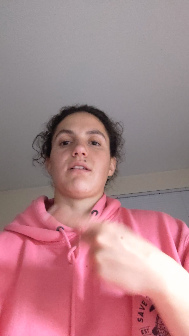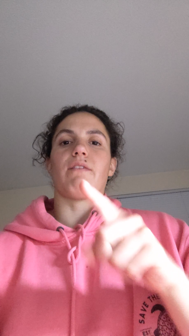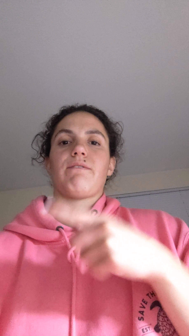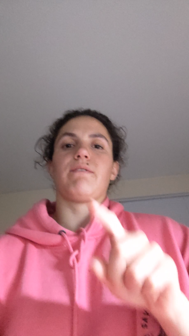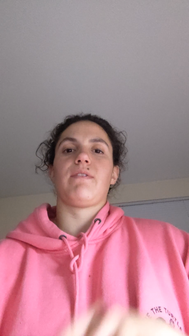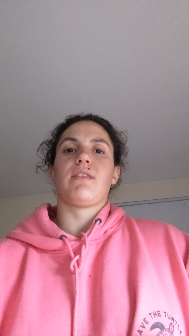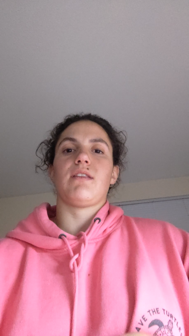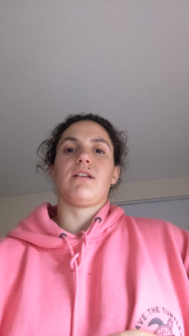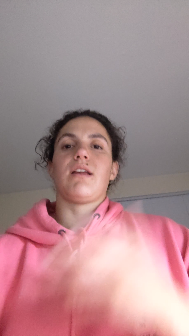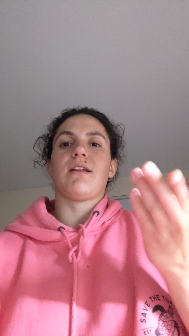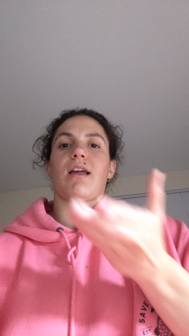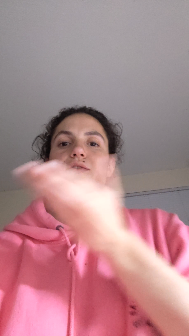carry